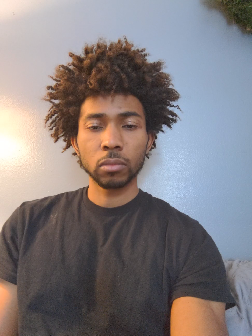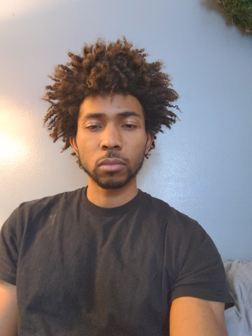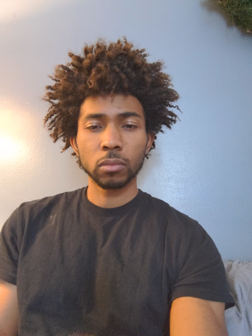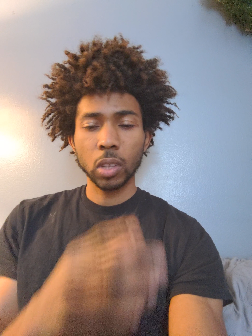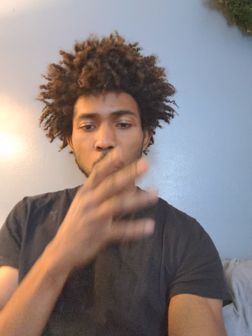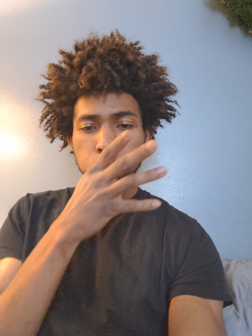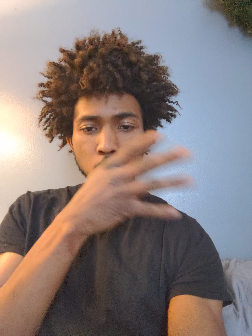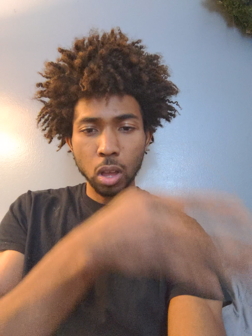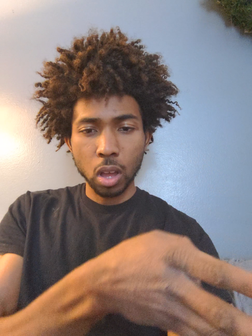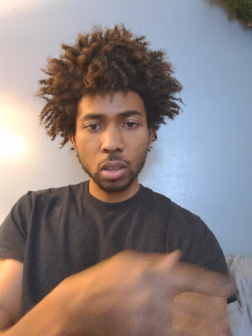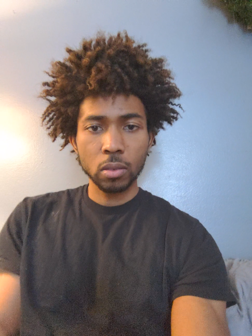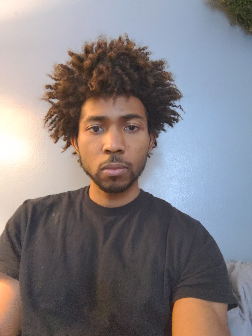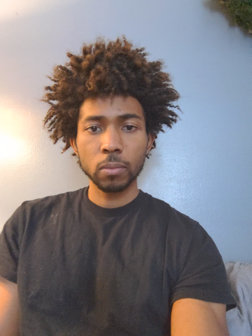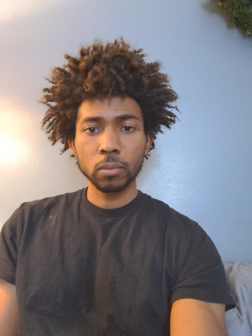yucky